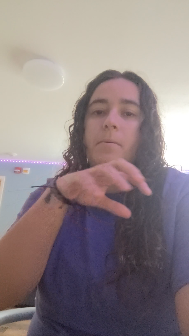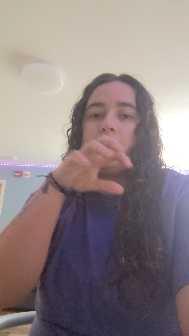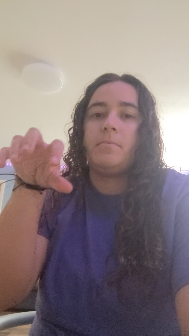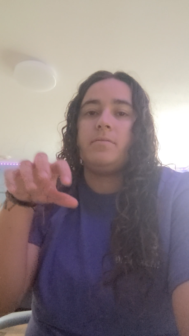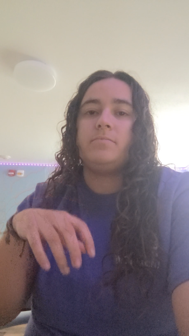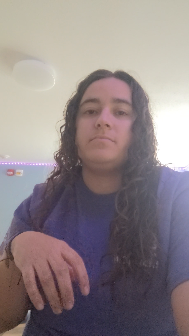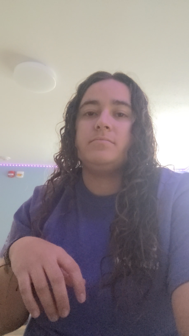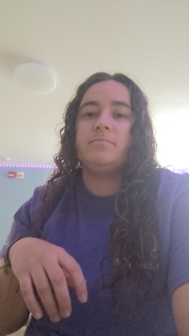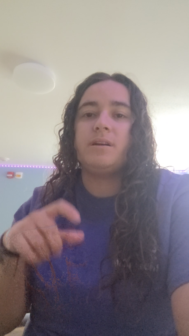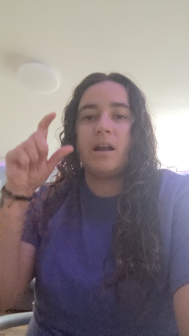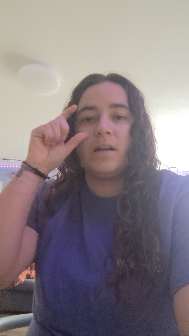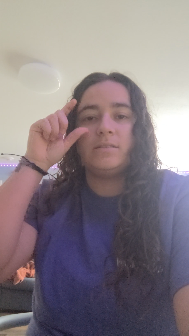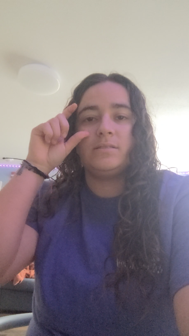glasses